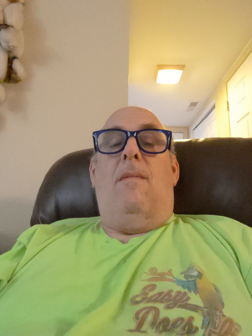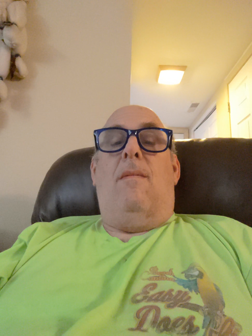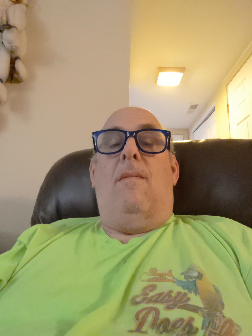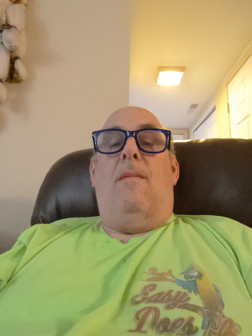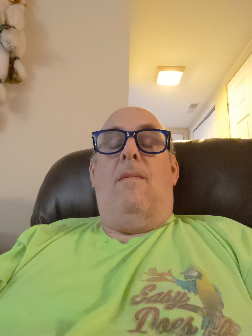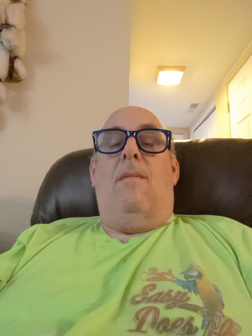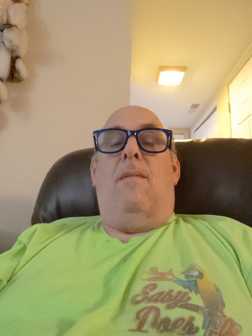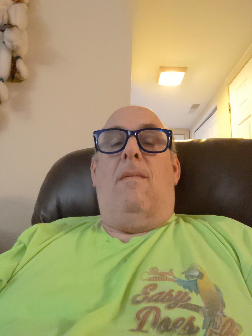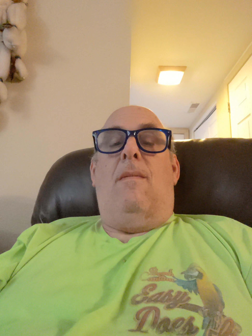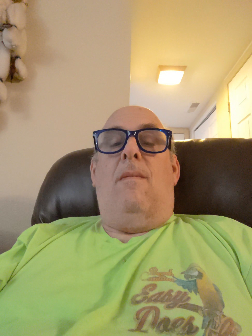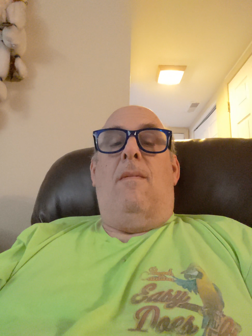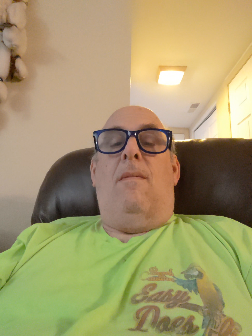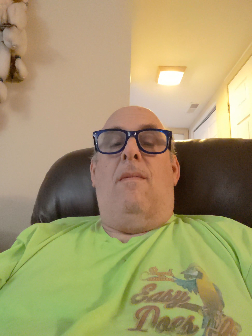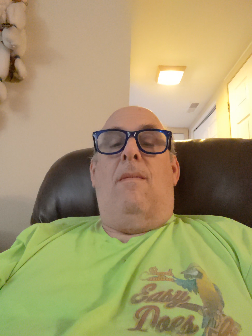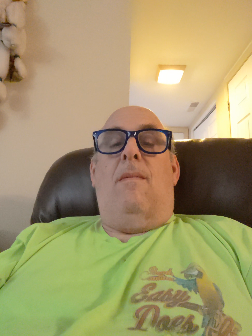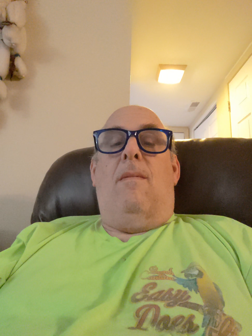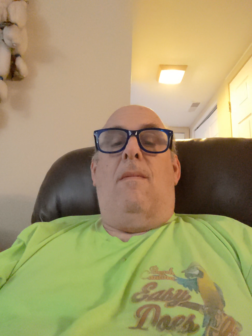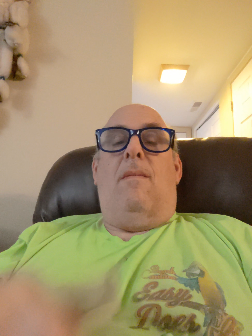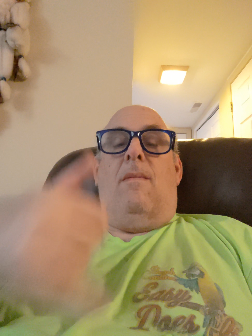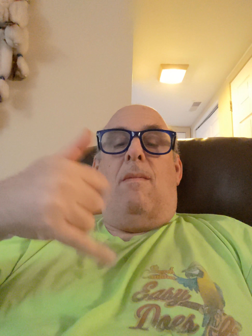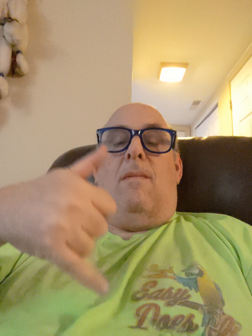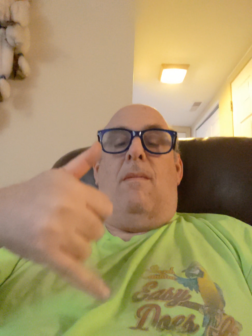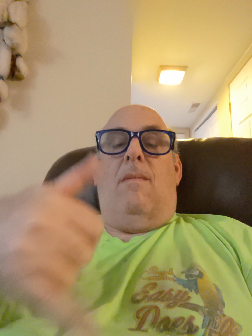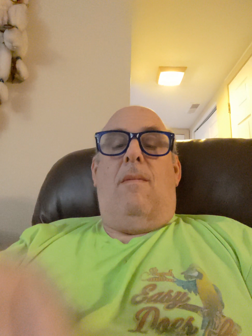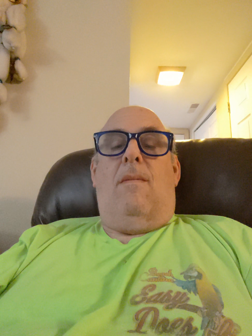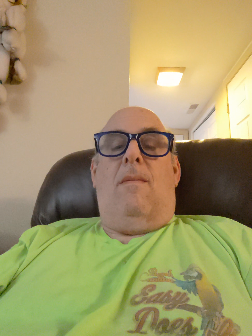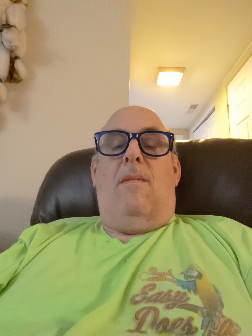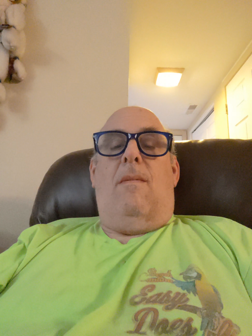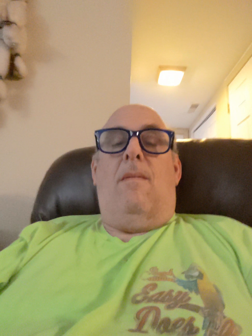closet